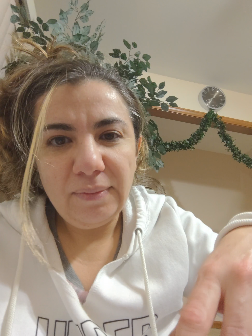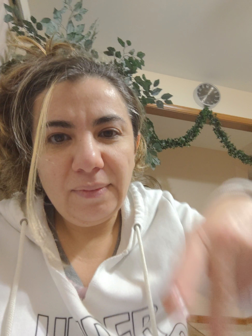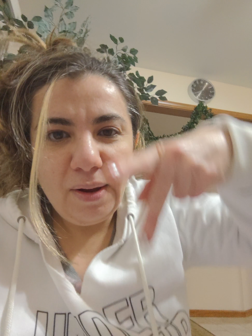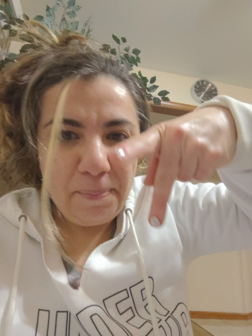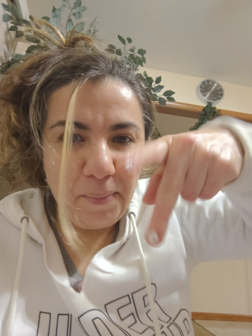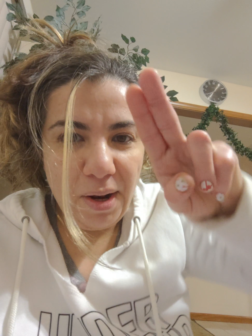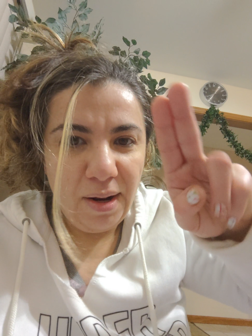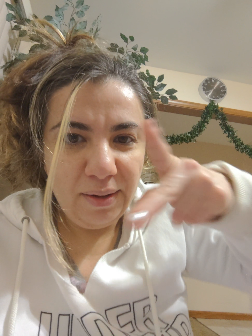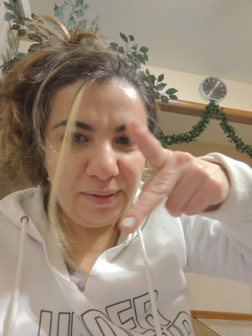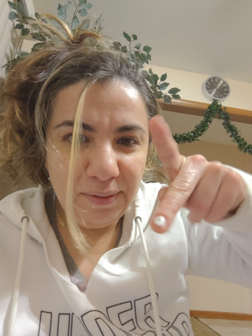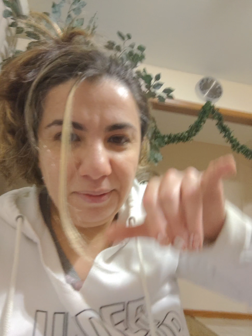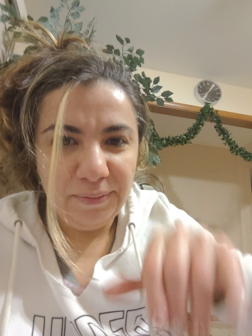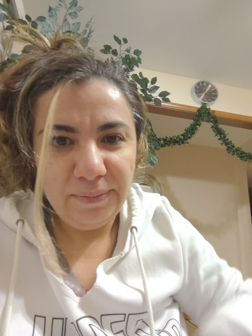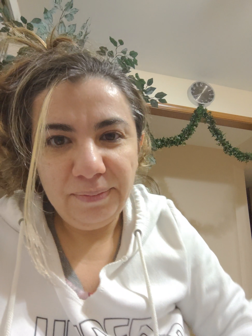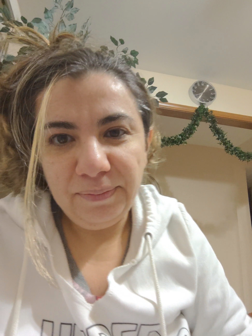puppy